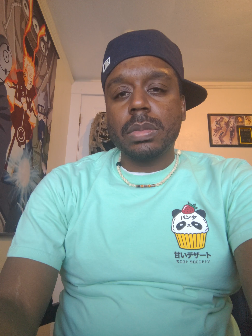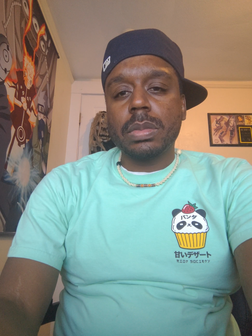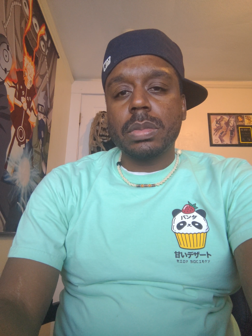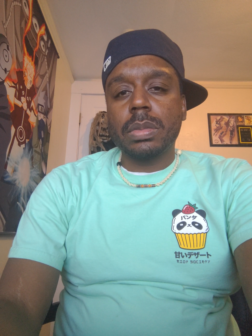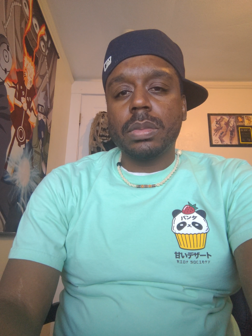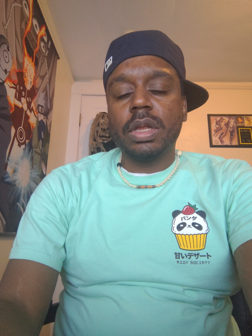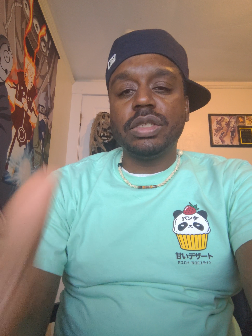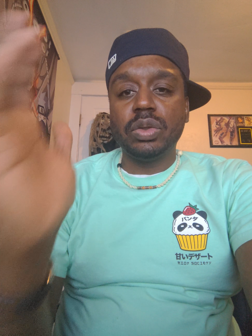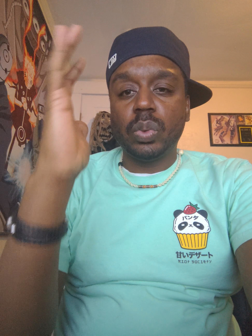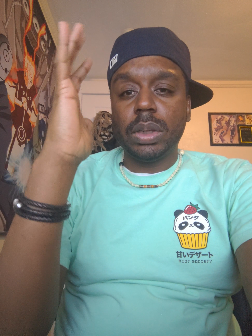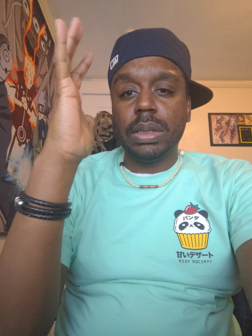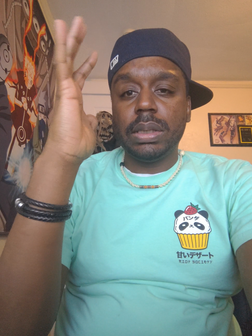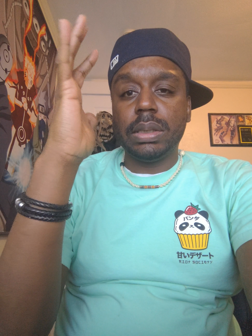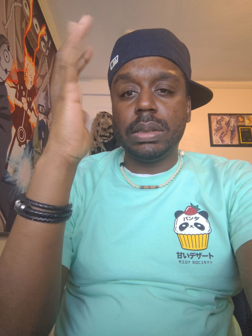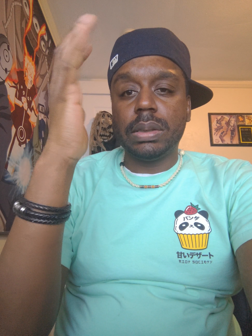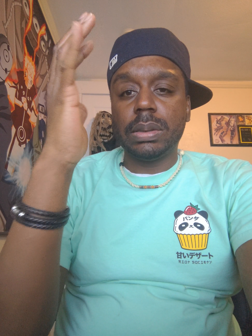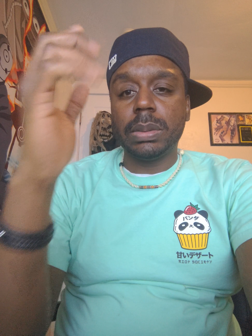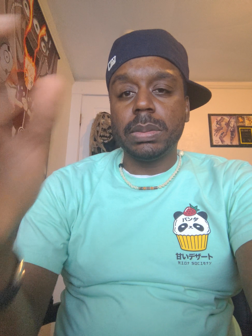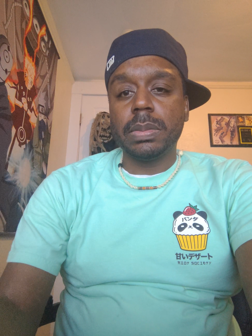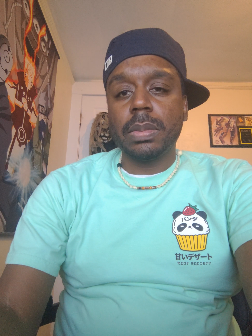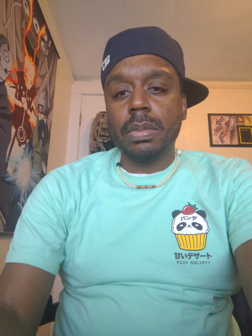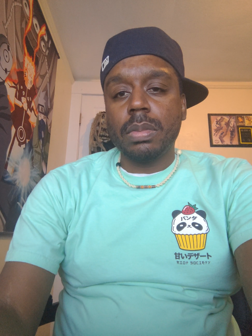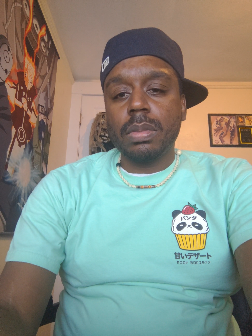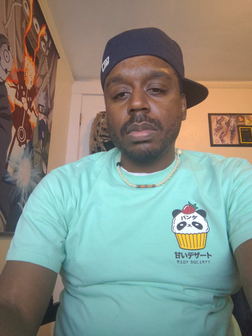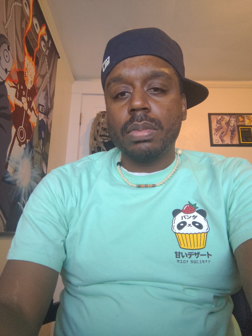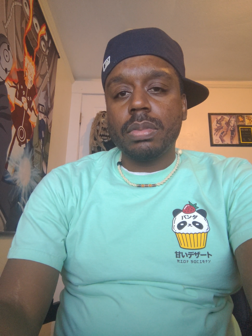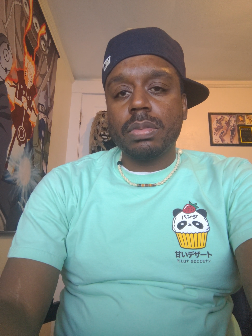tree